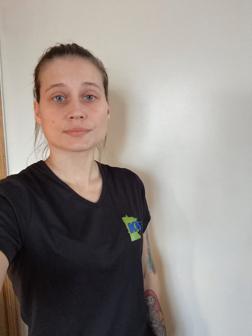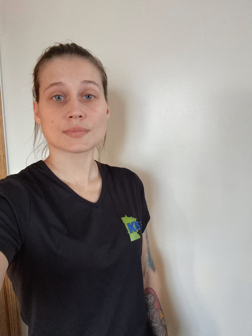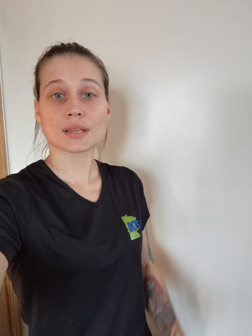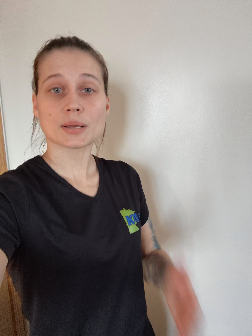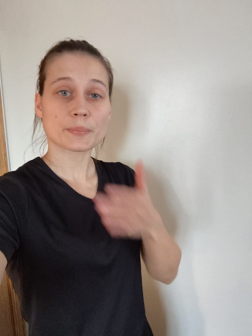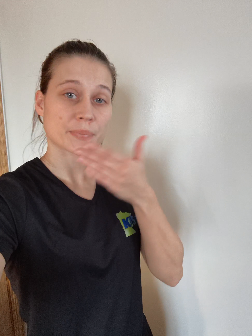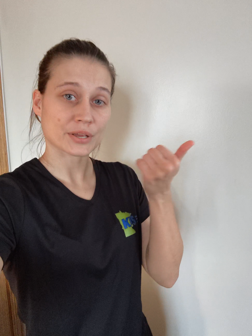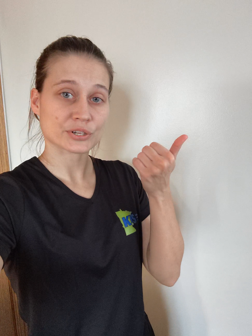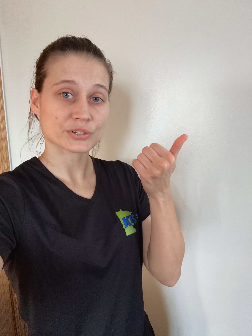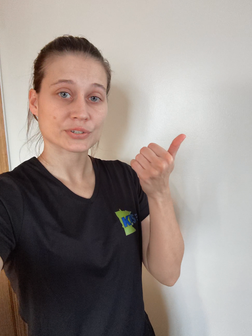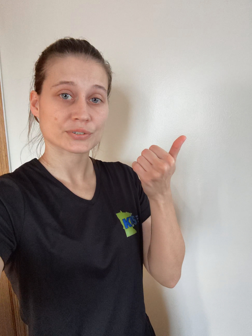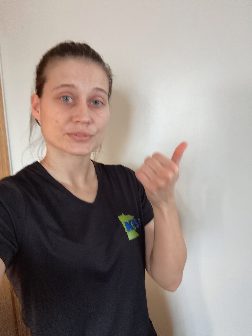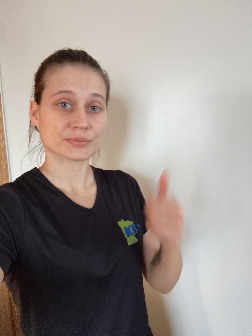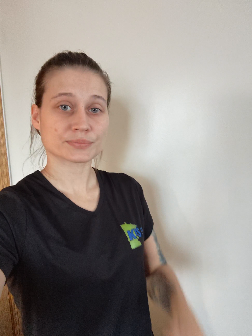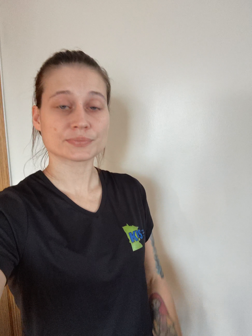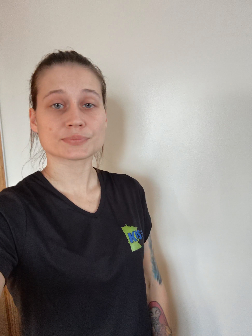better